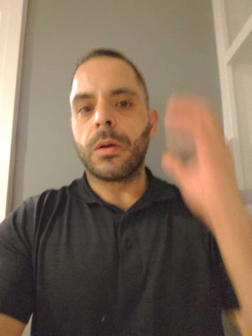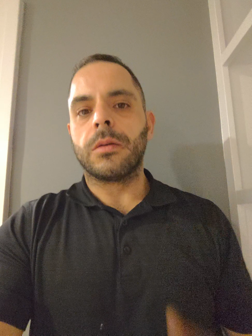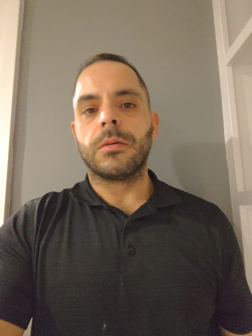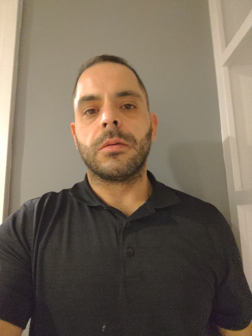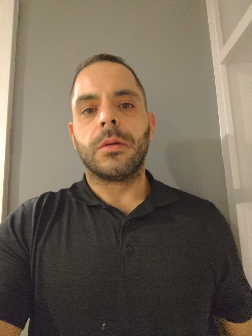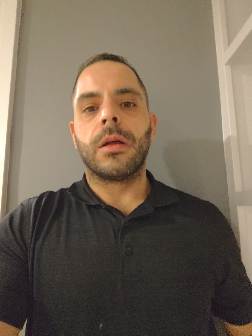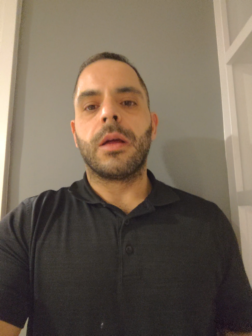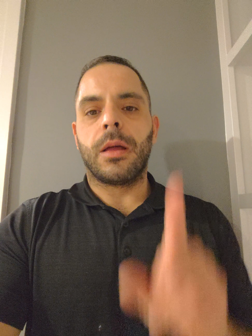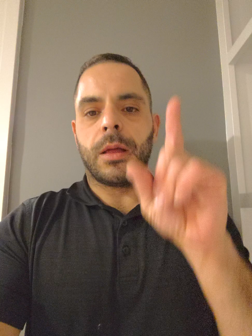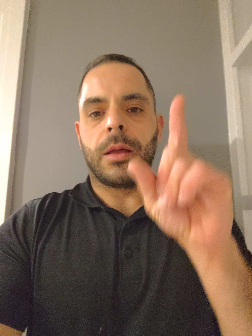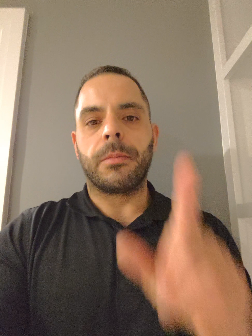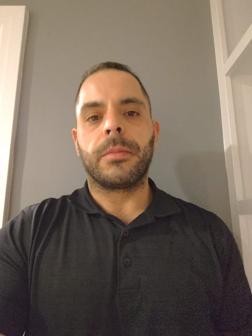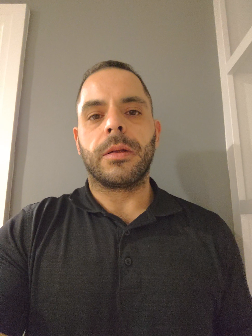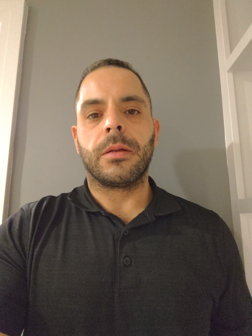up